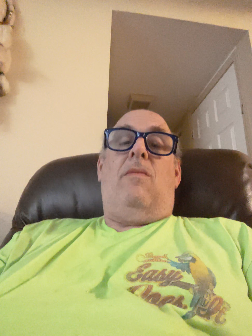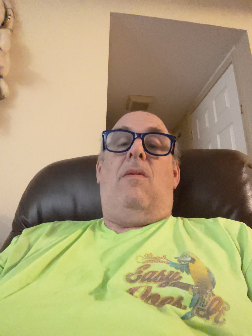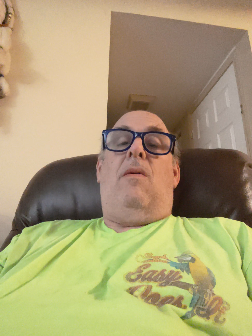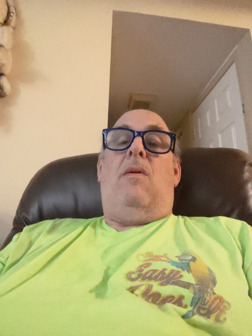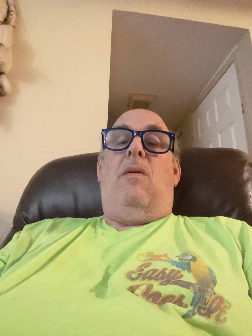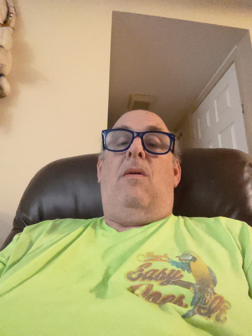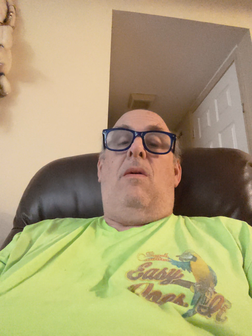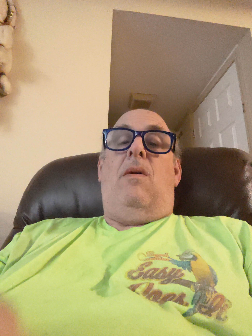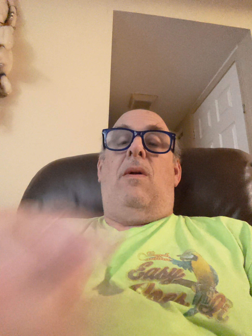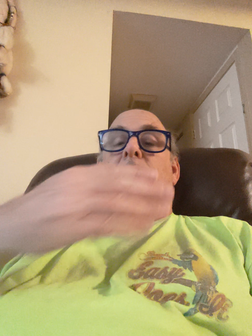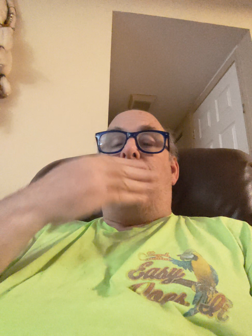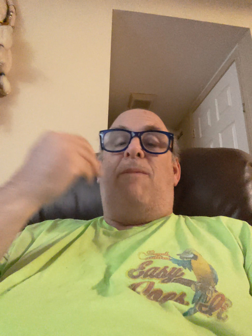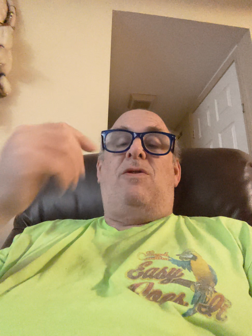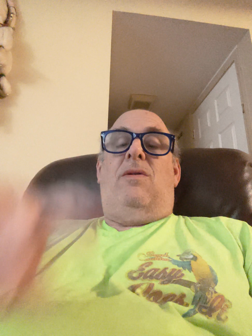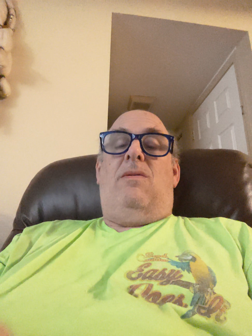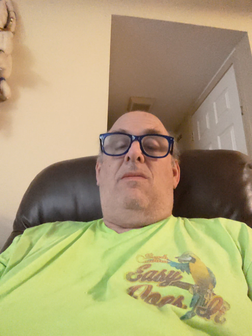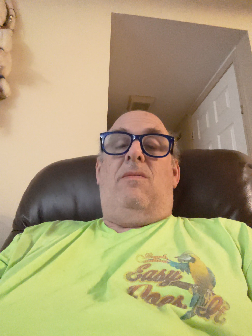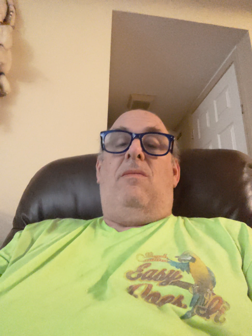better